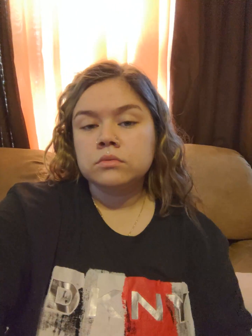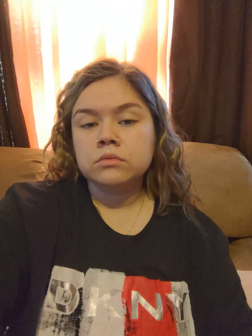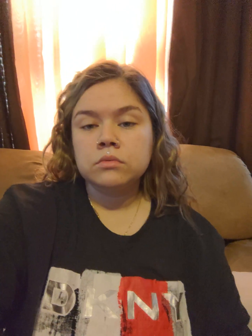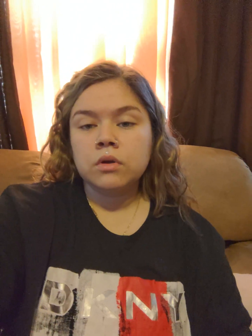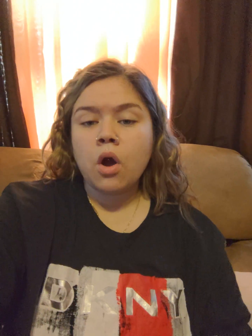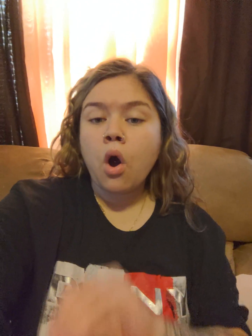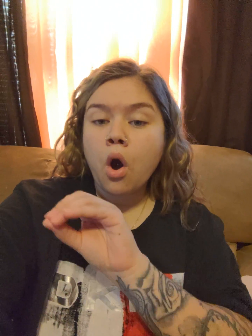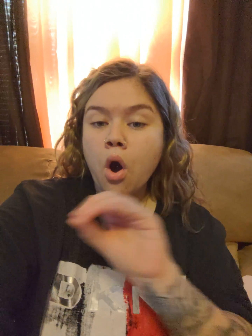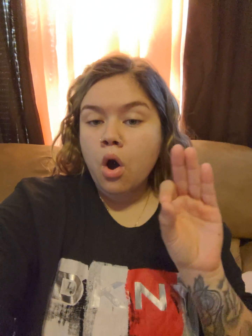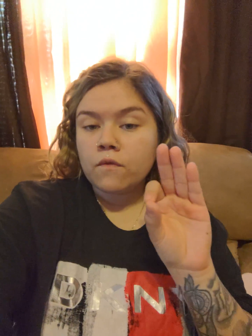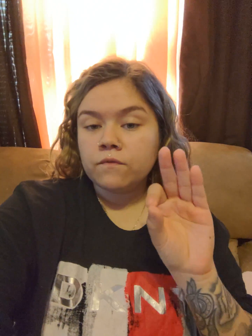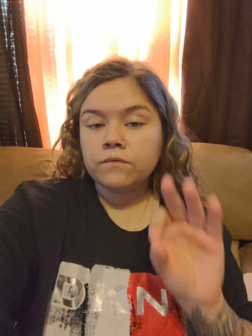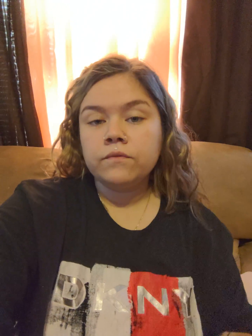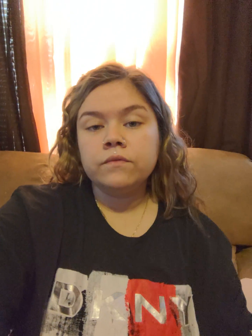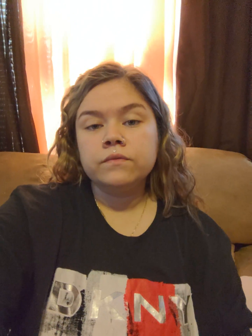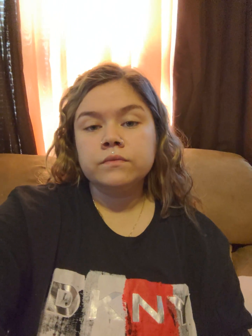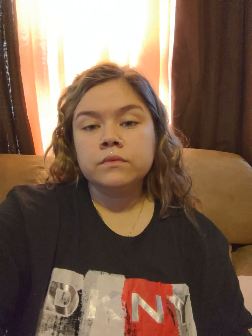off